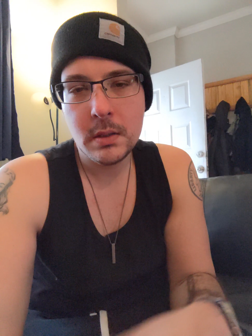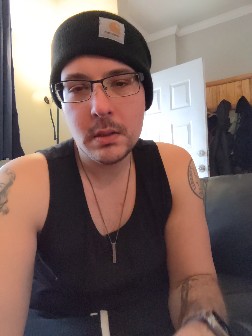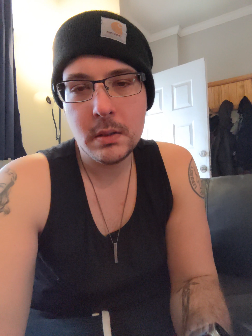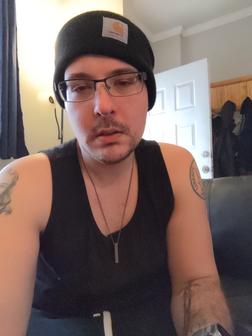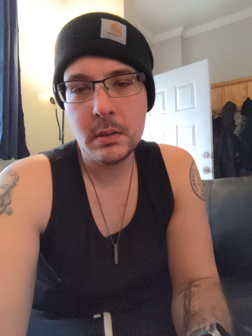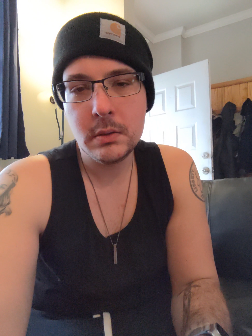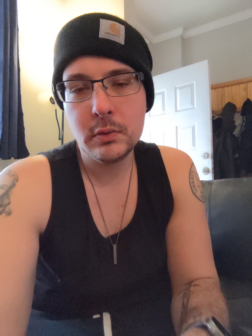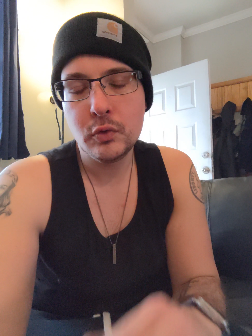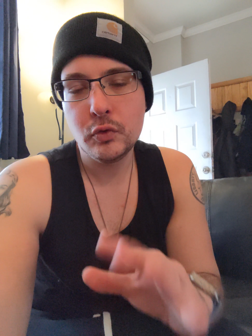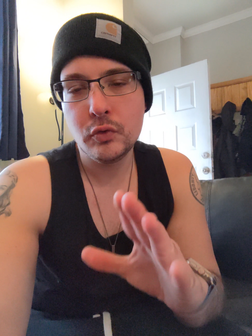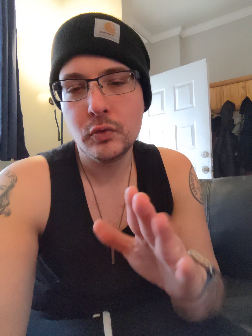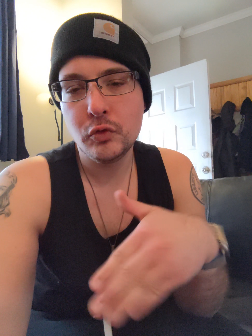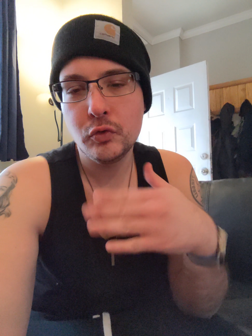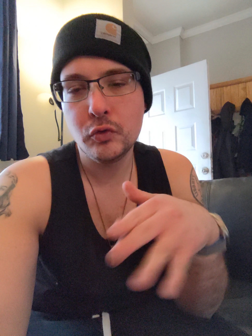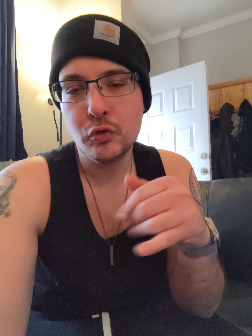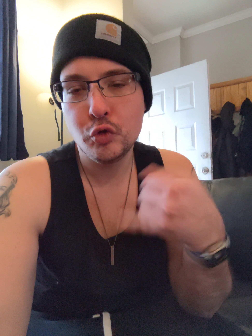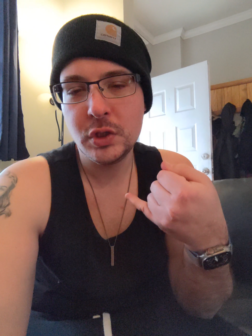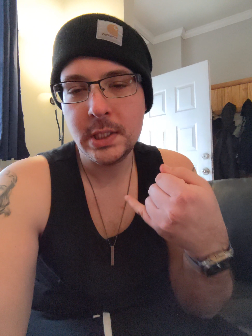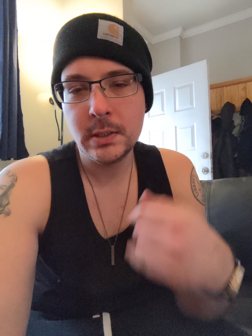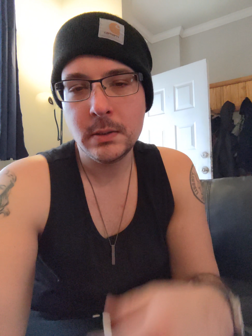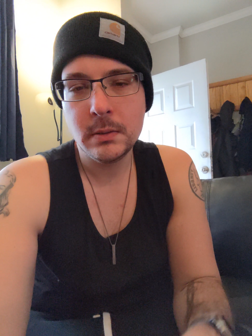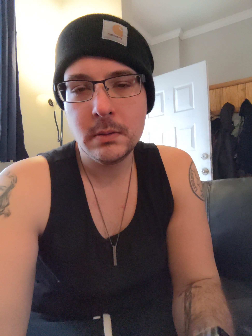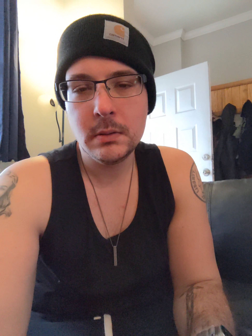jeans